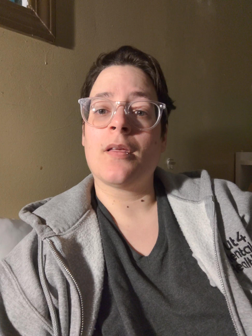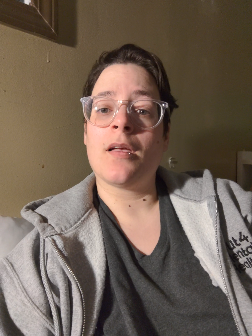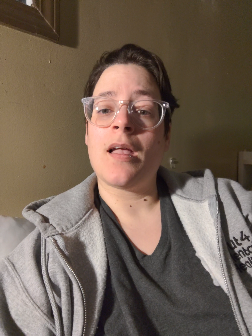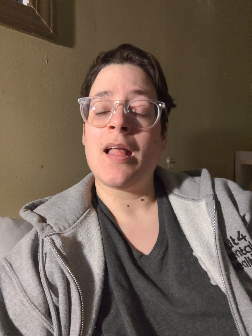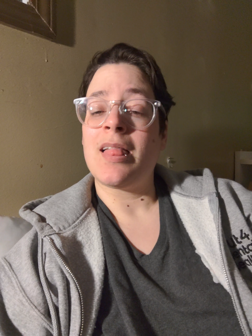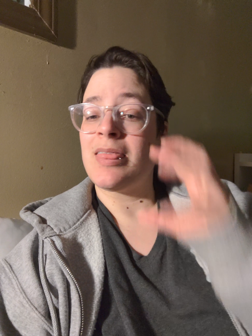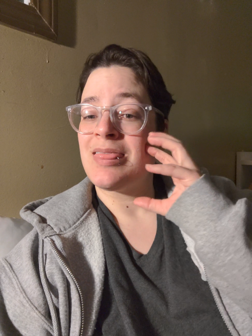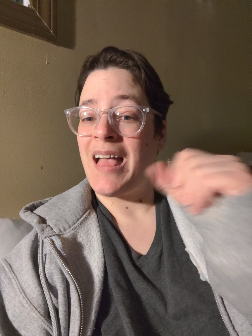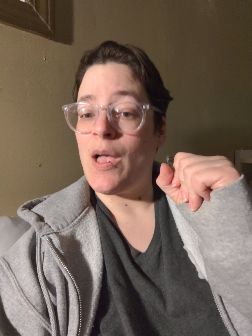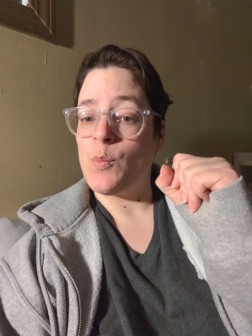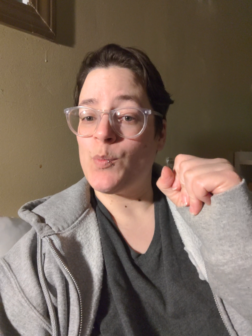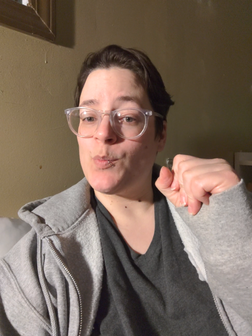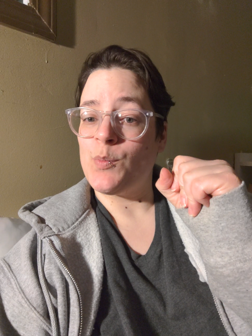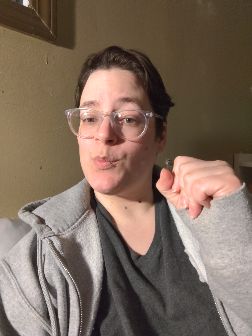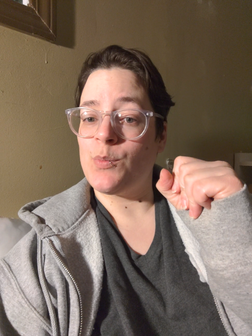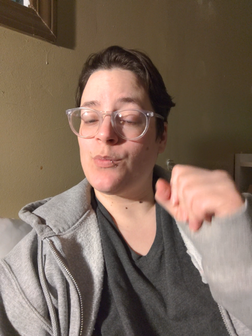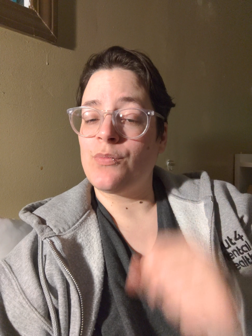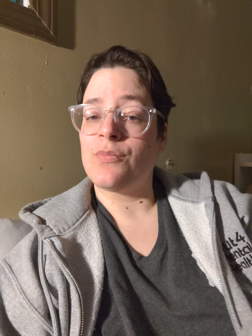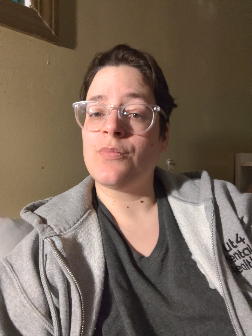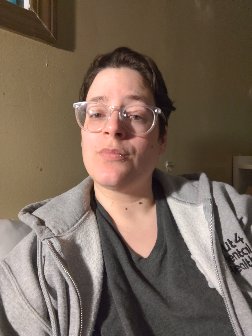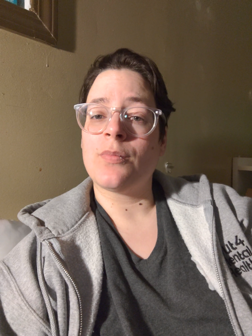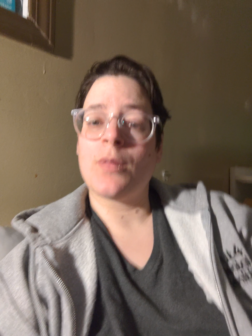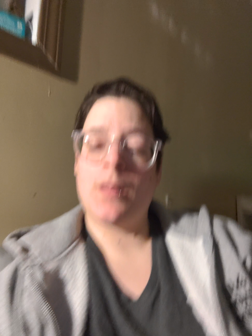loud